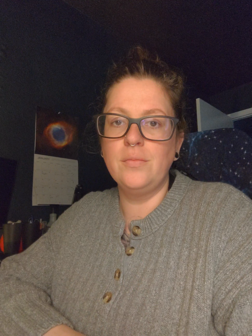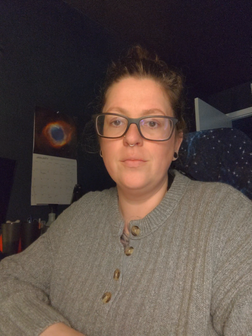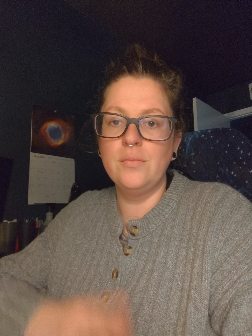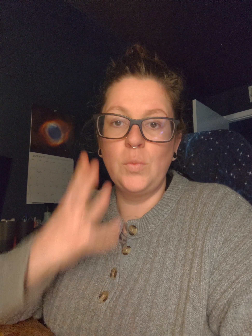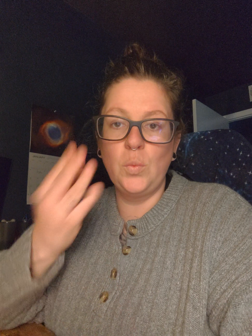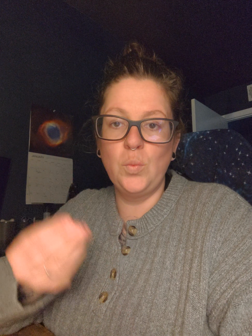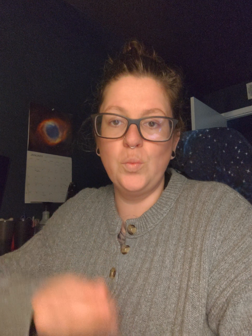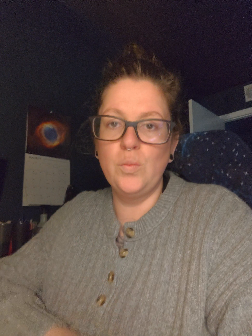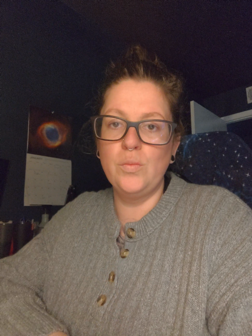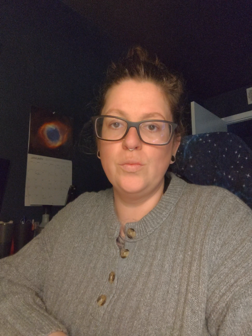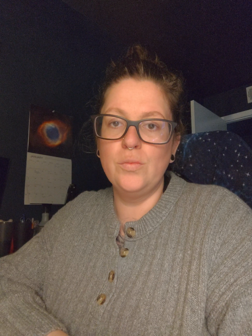go